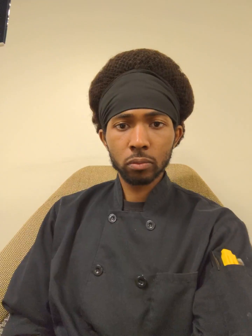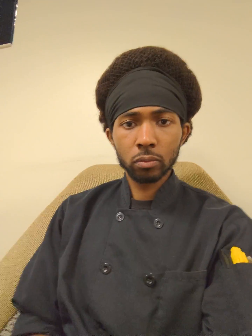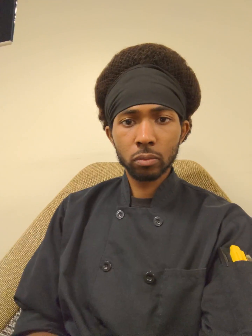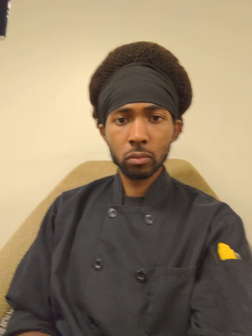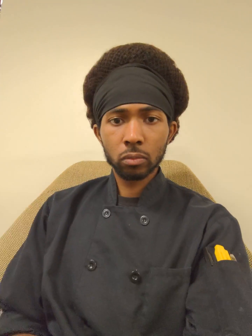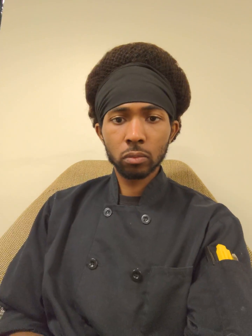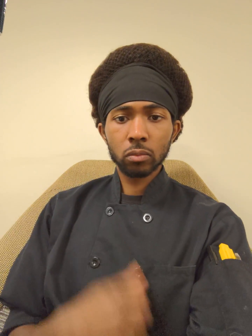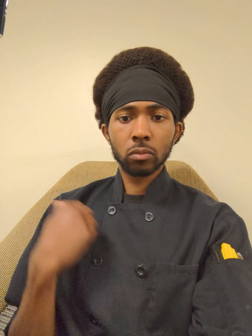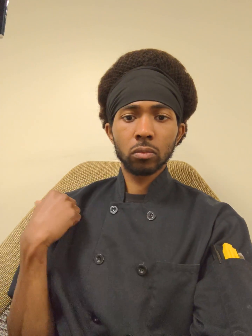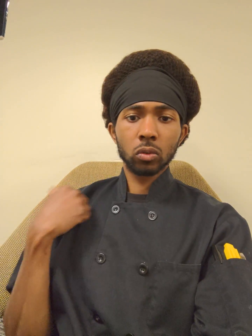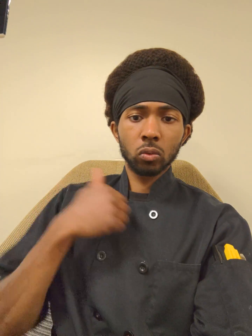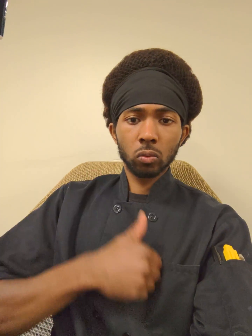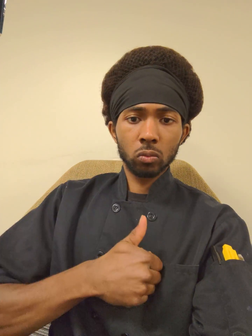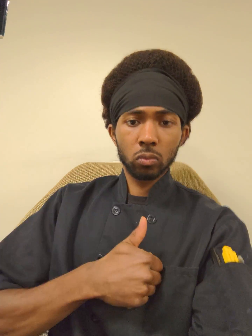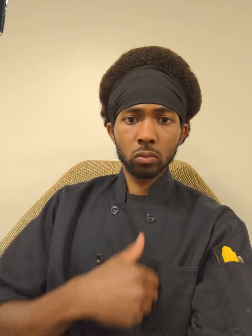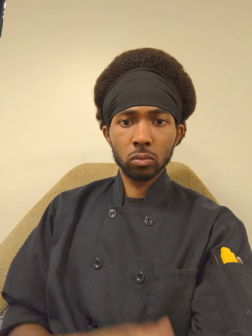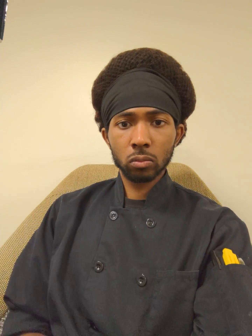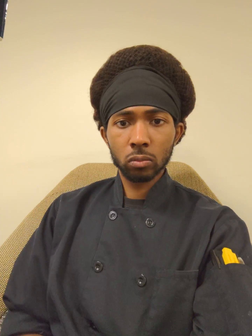coats